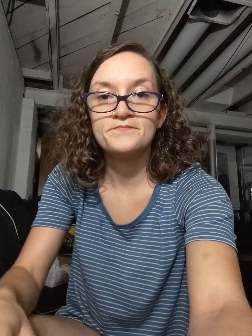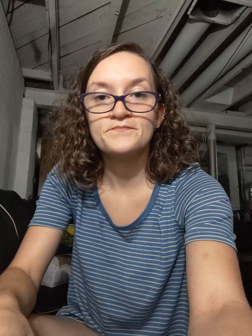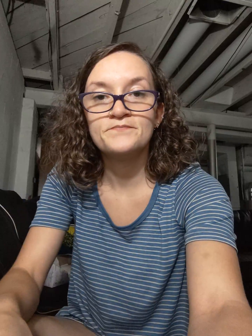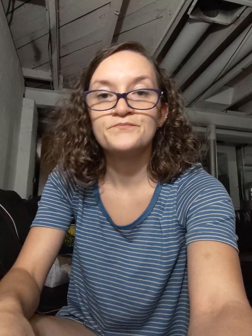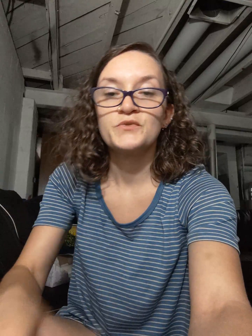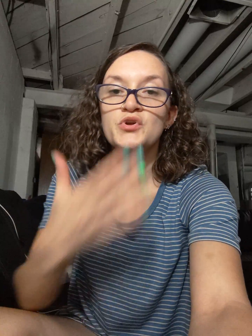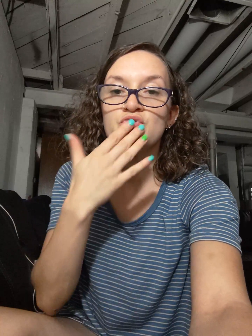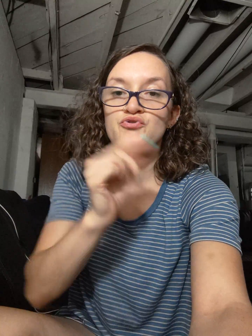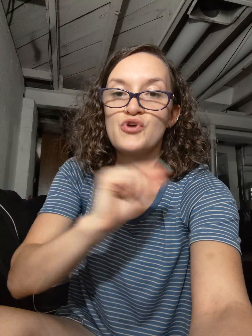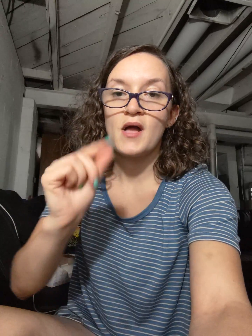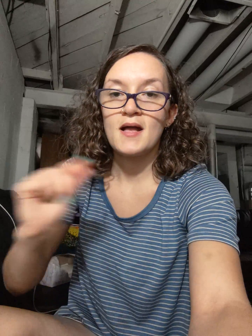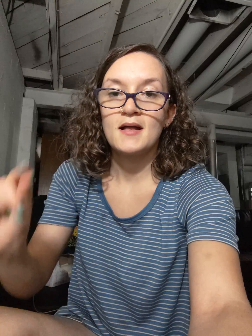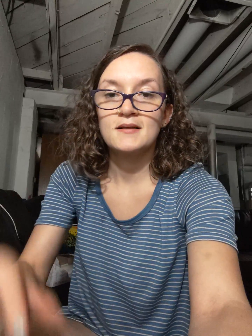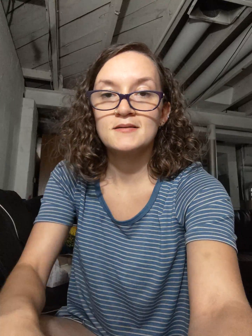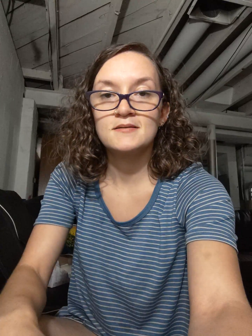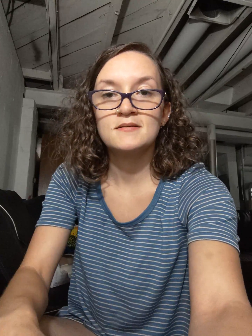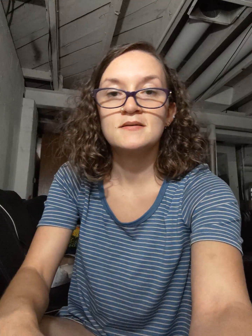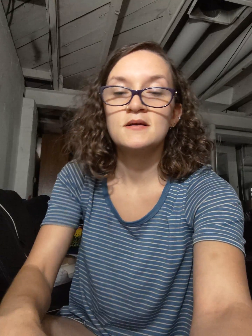crayon